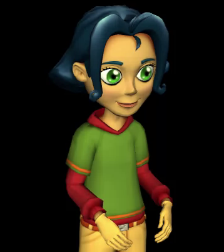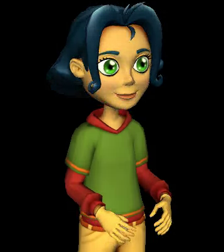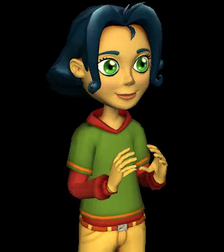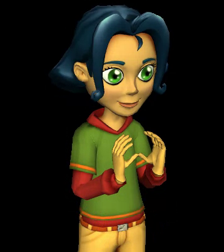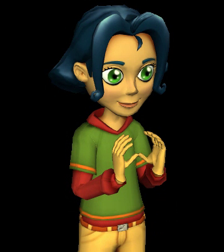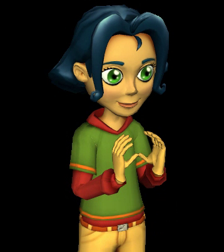عالِم